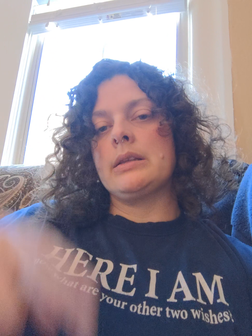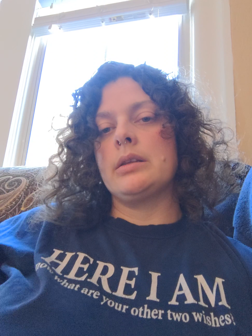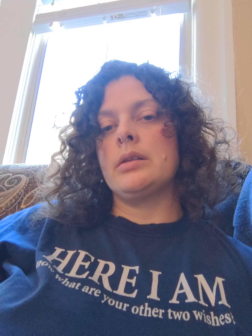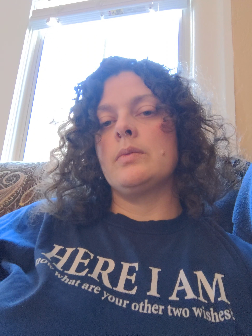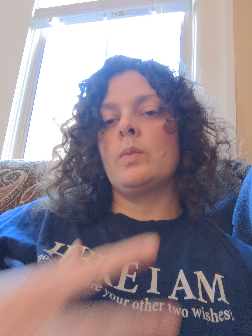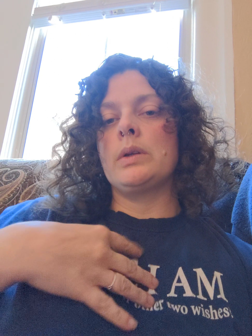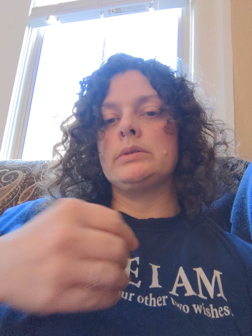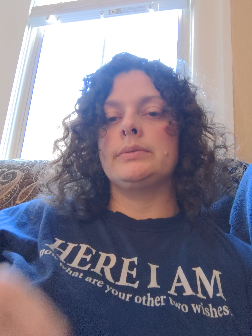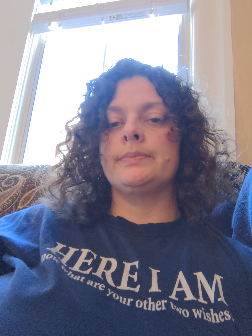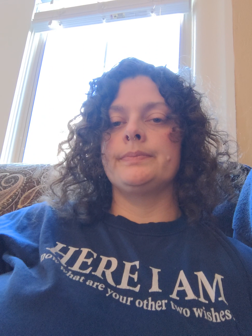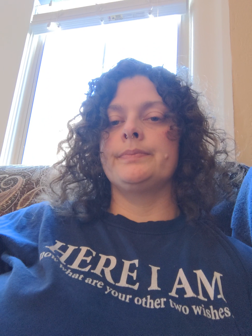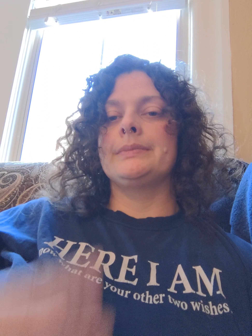white